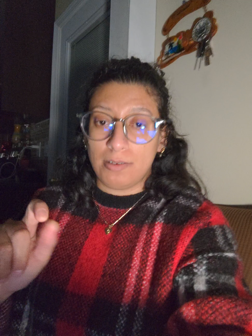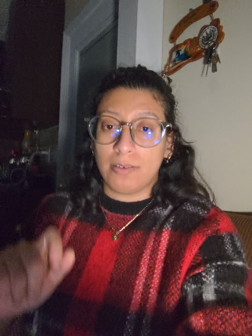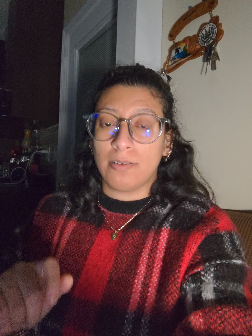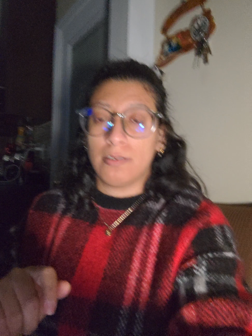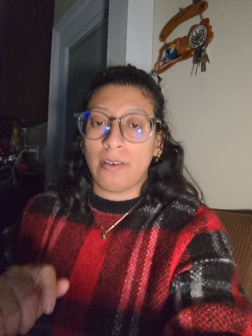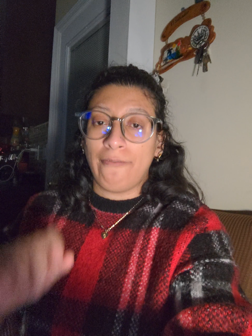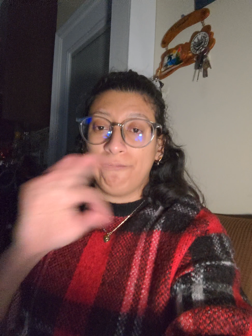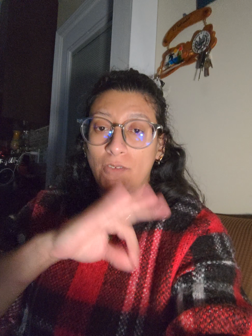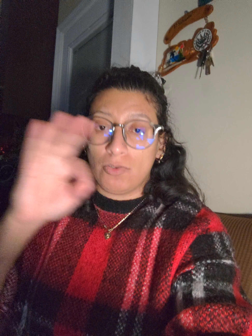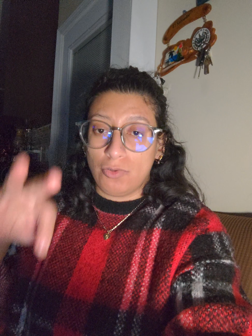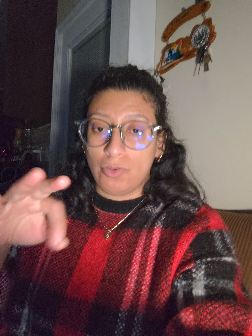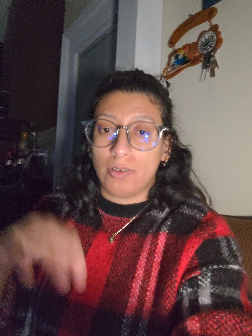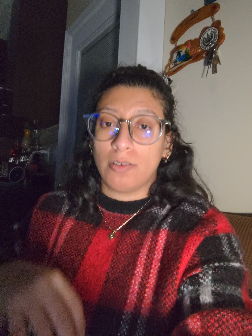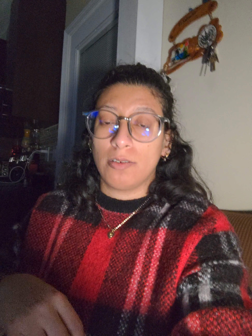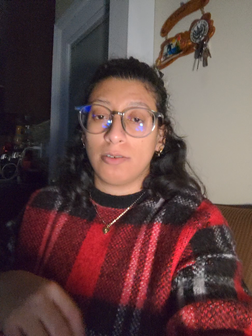french fries